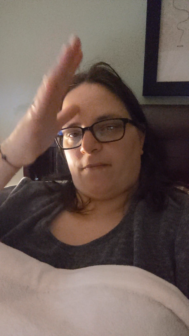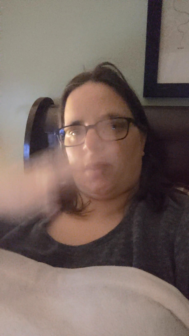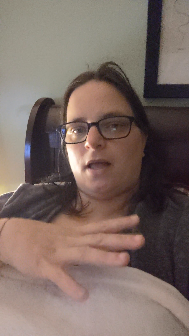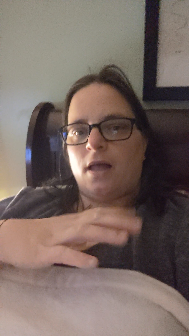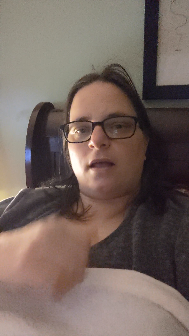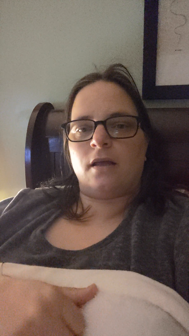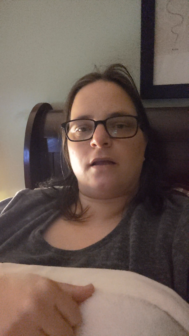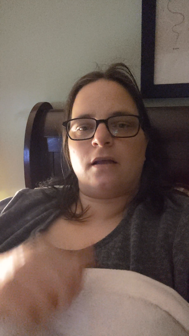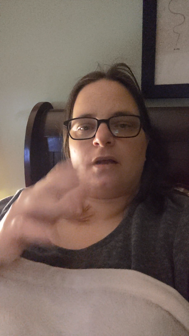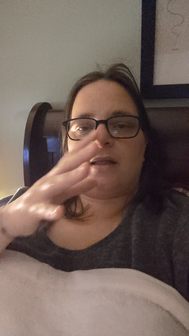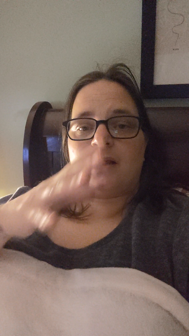lady